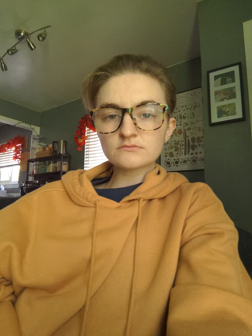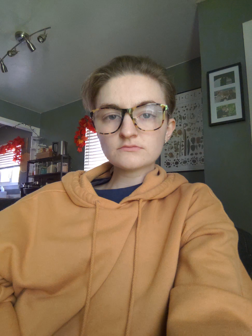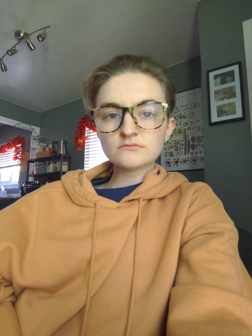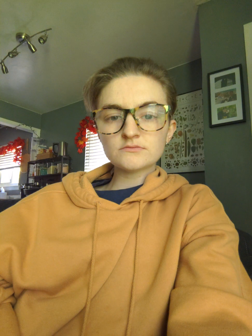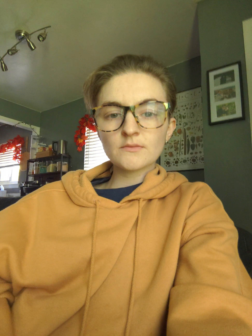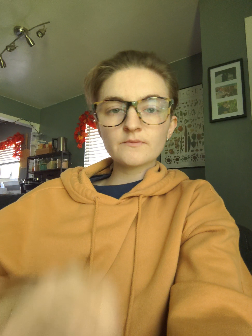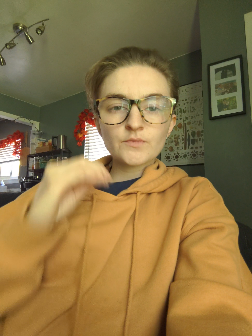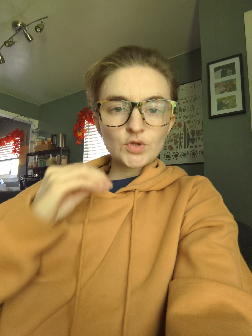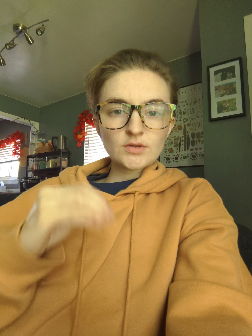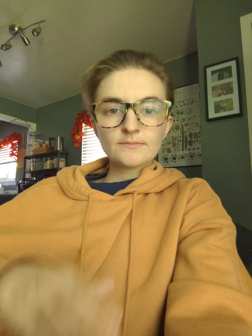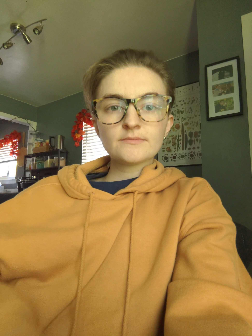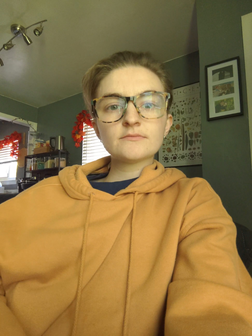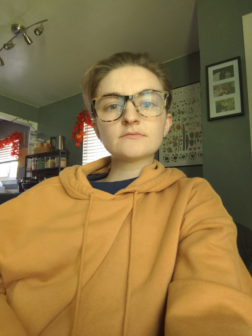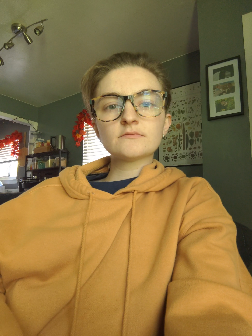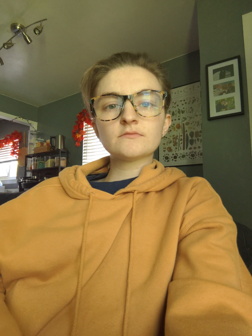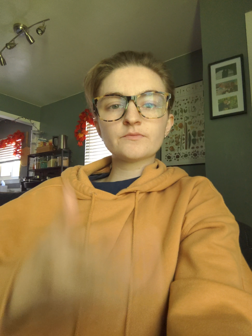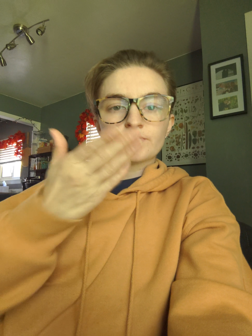fix